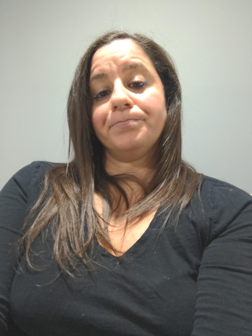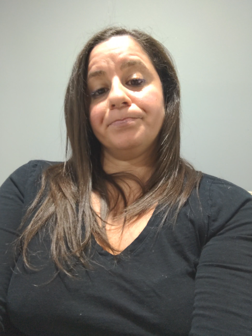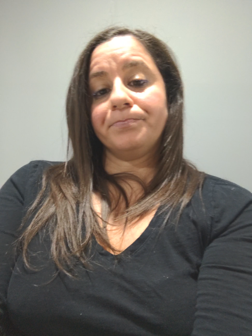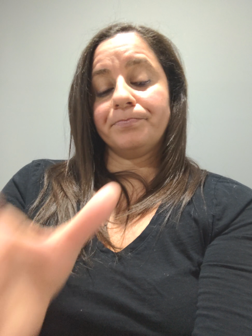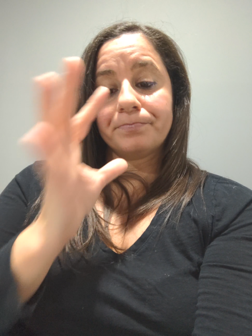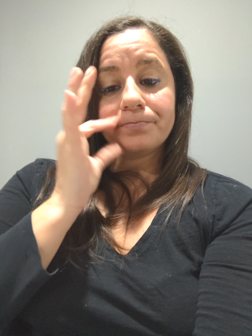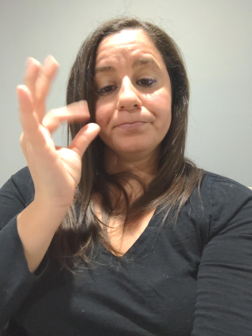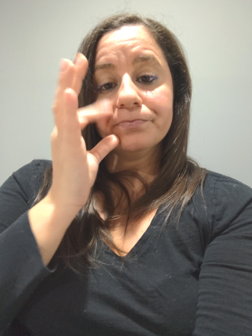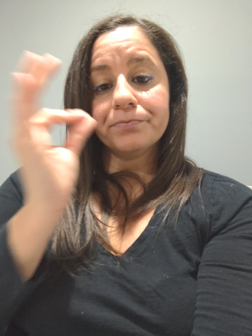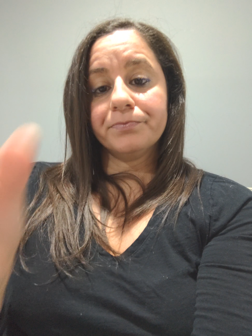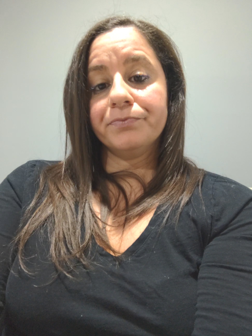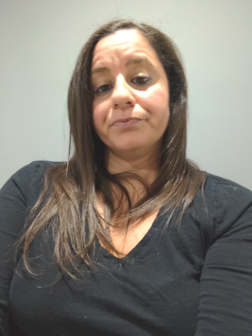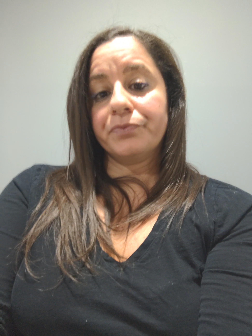cat